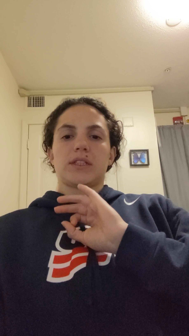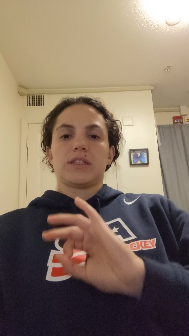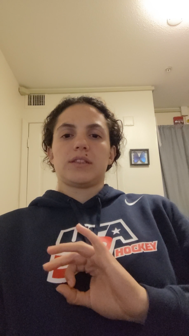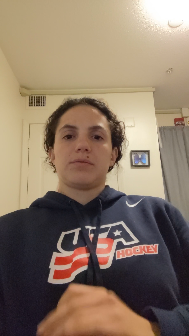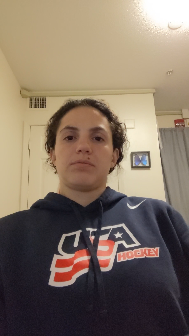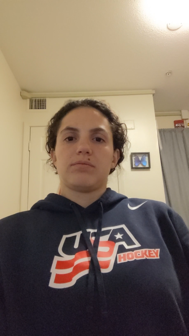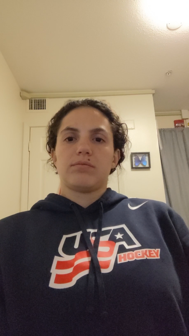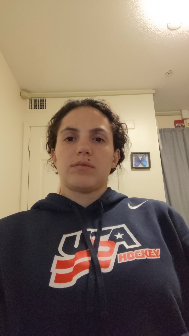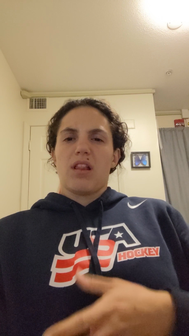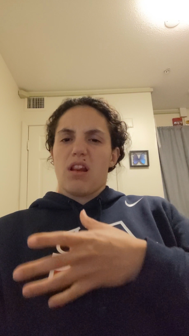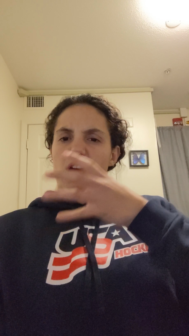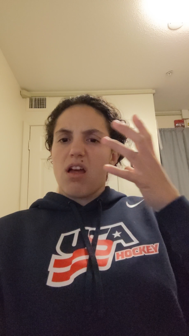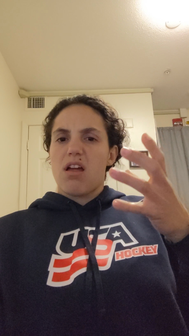a lot